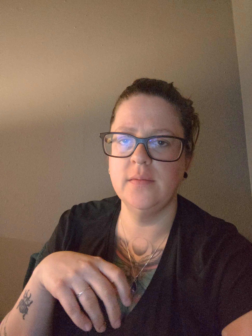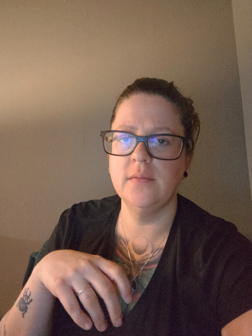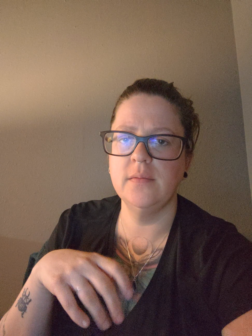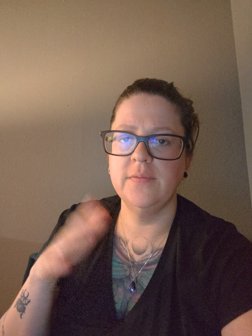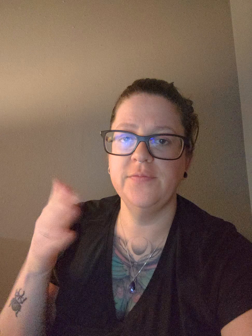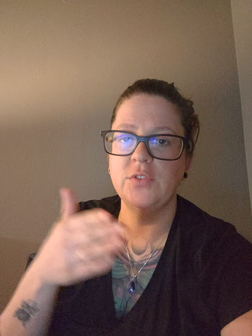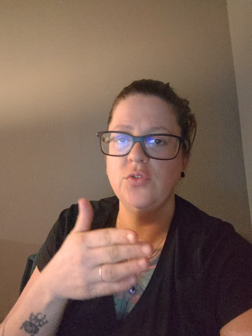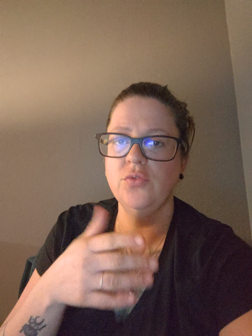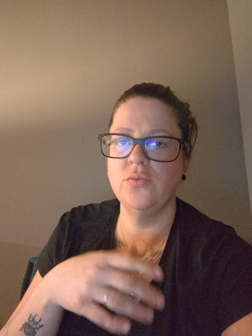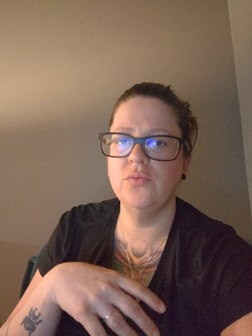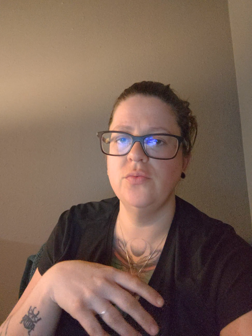fish